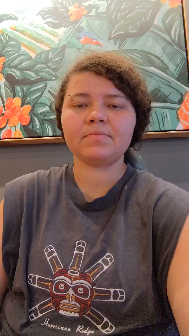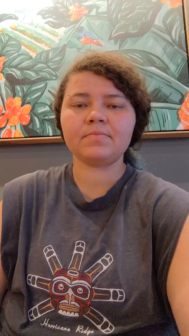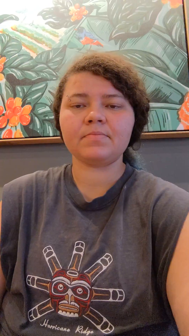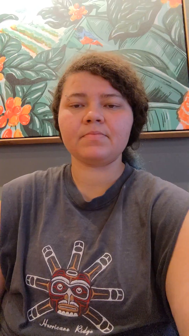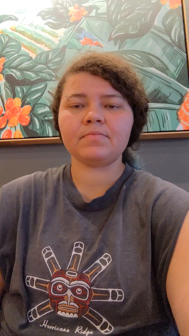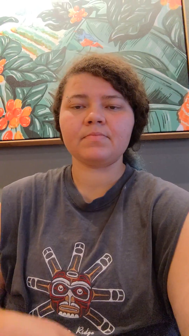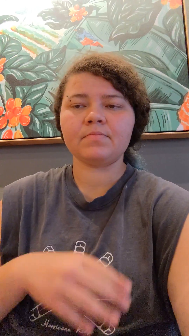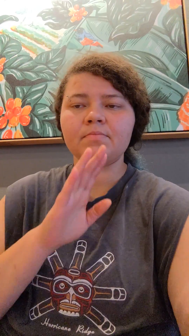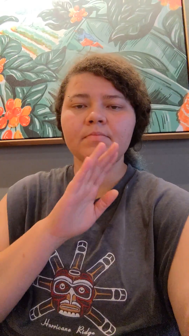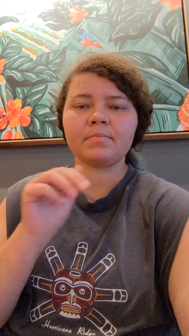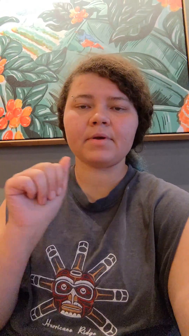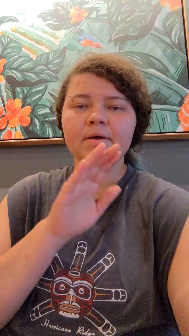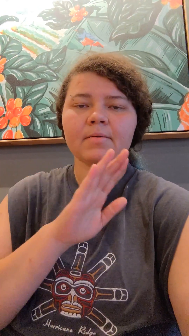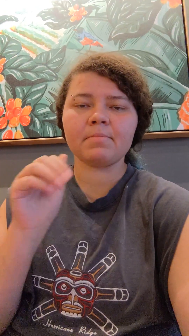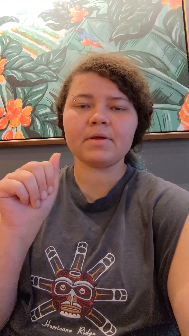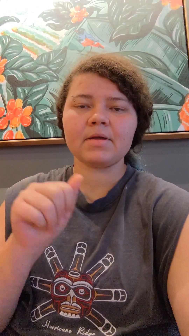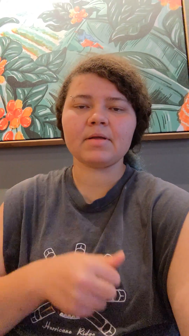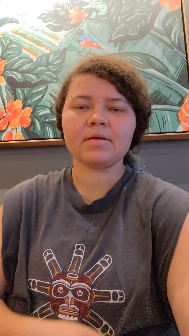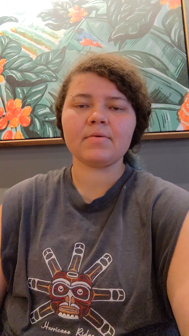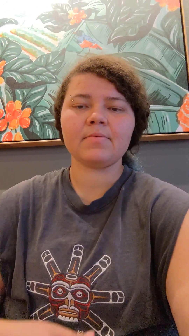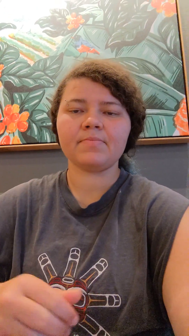baa baa